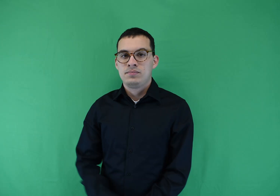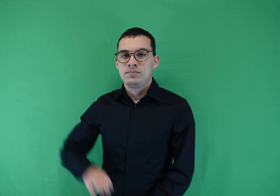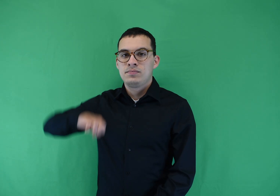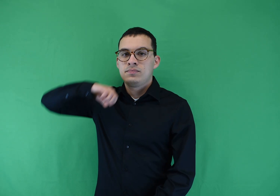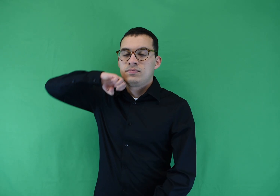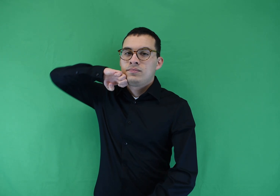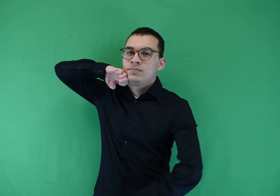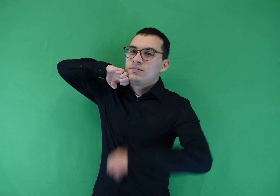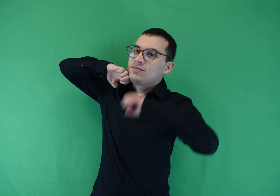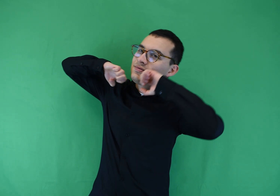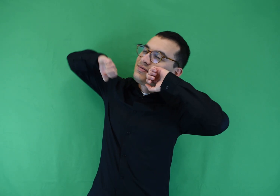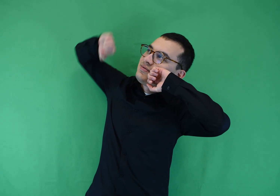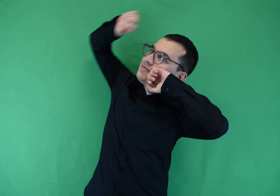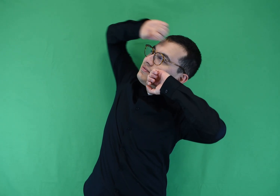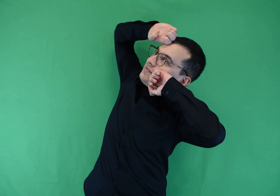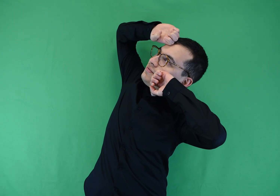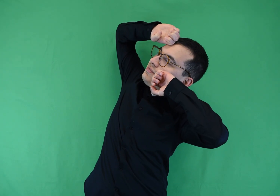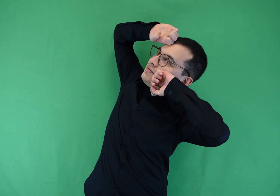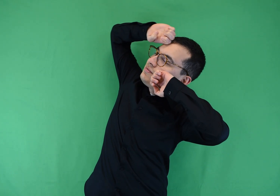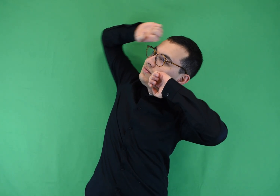fiebre